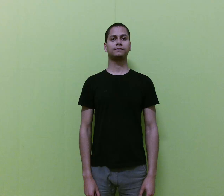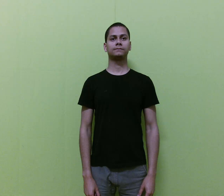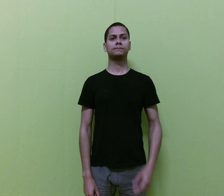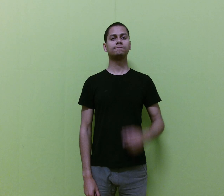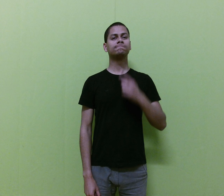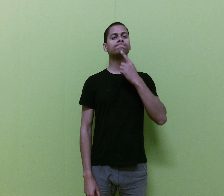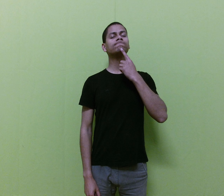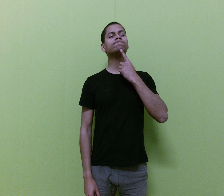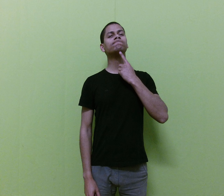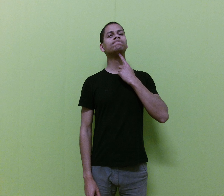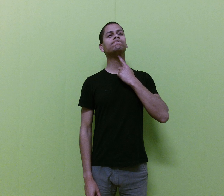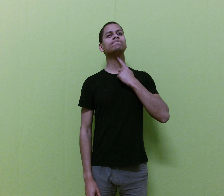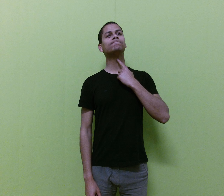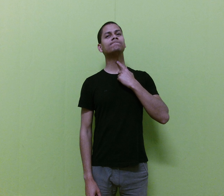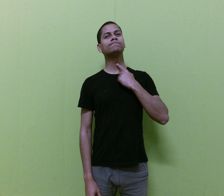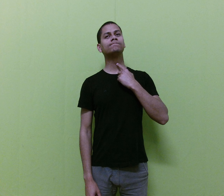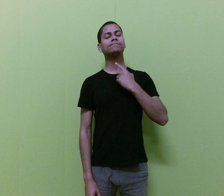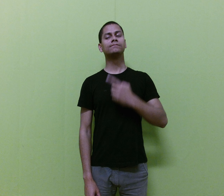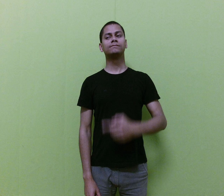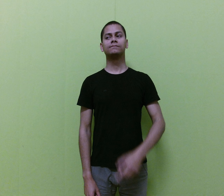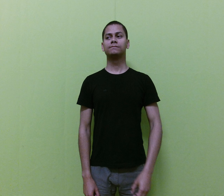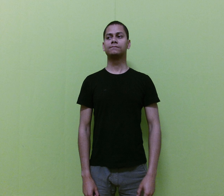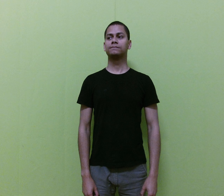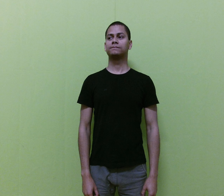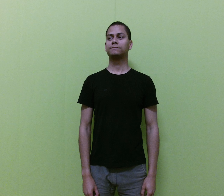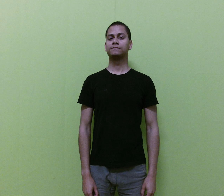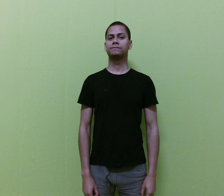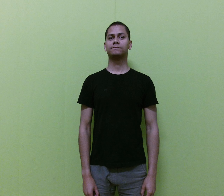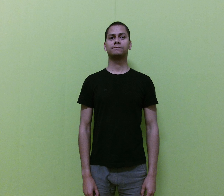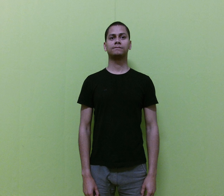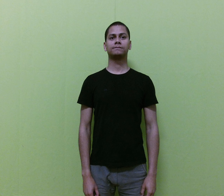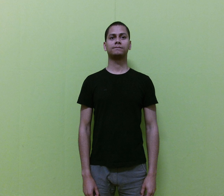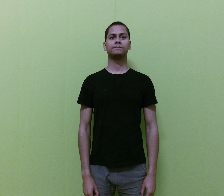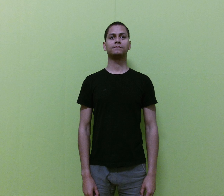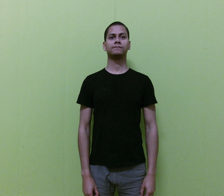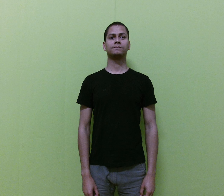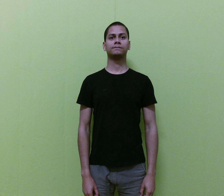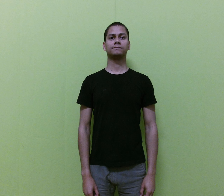vontade